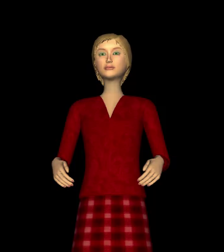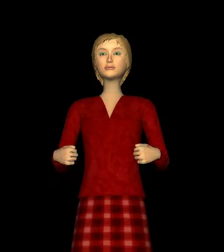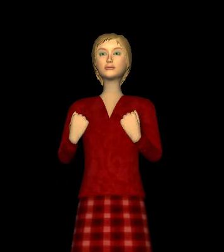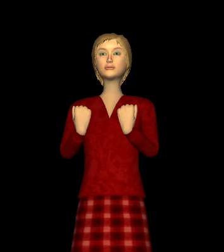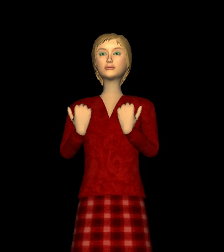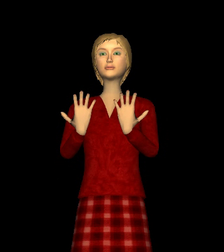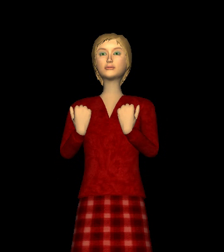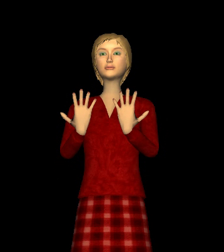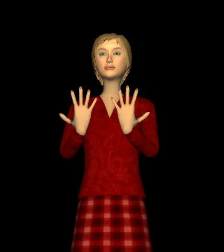كم